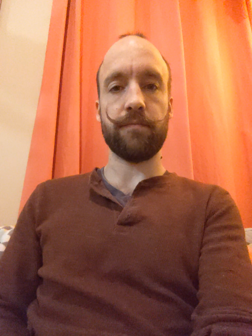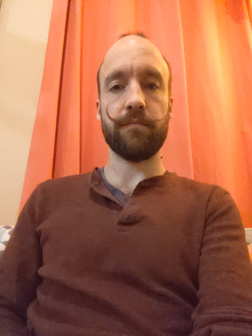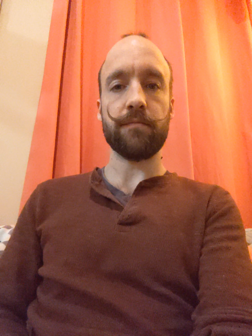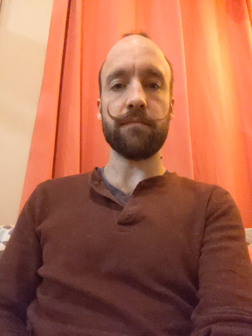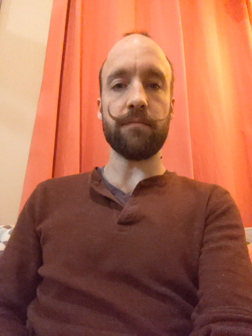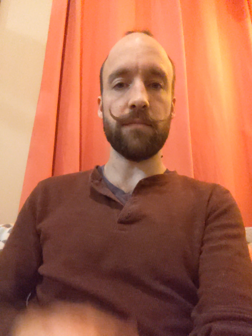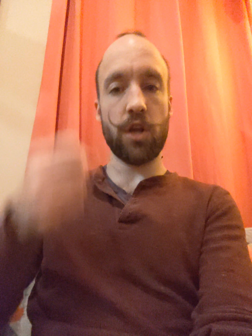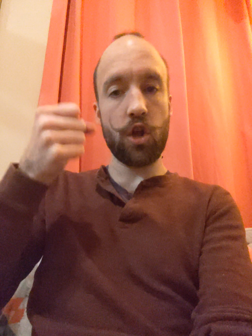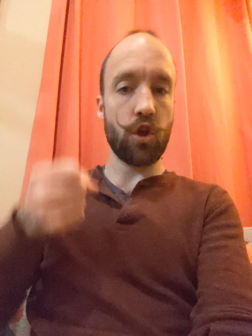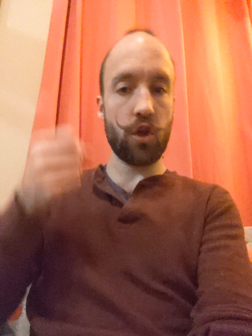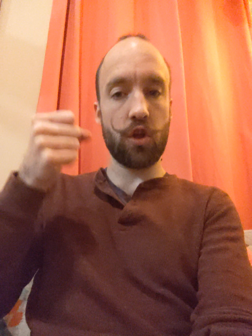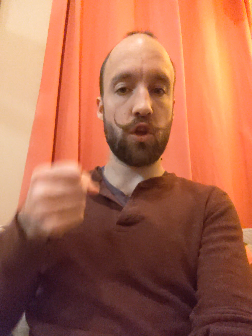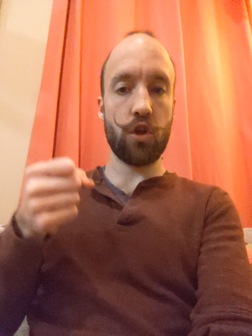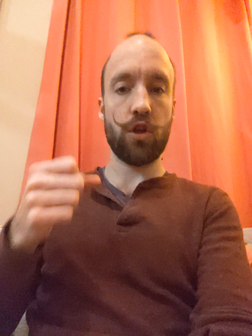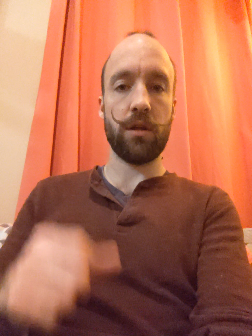car